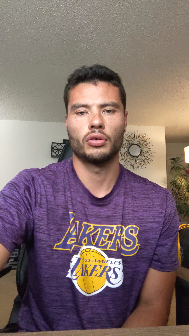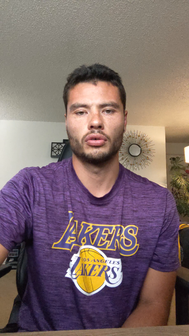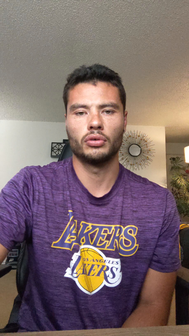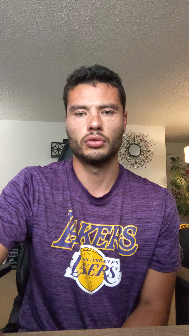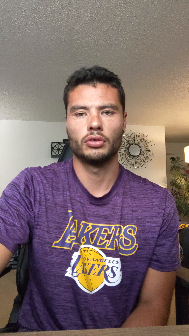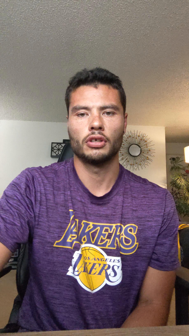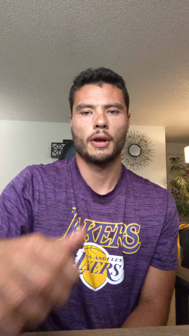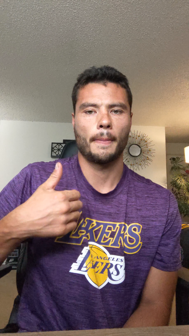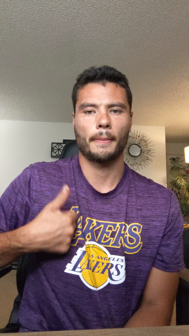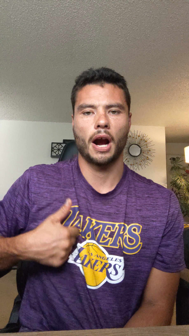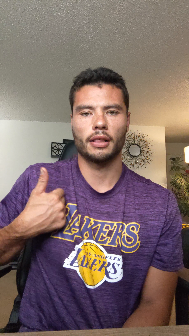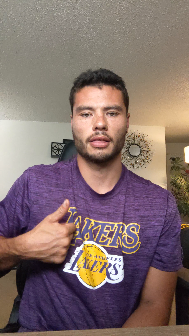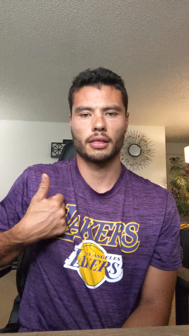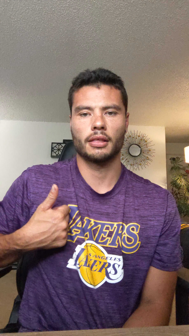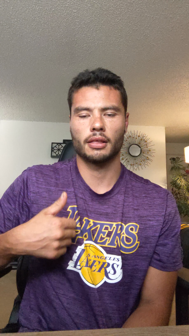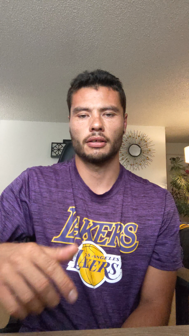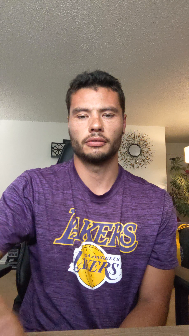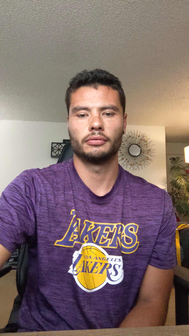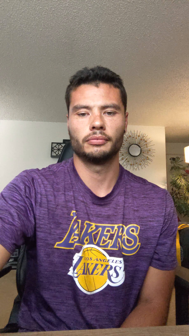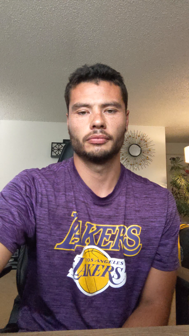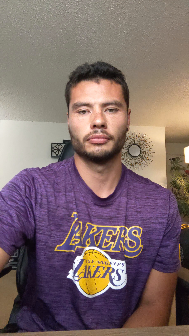bathtub